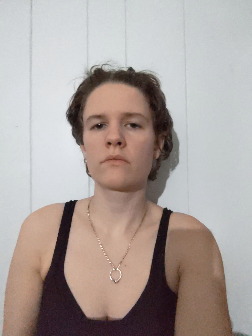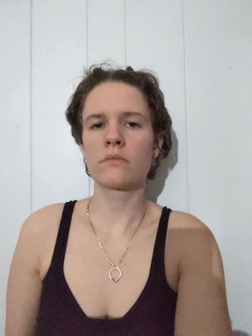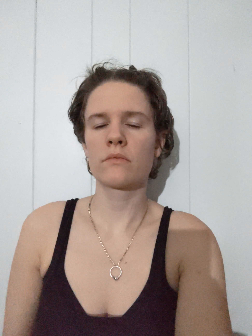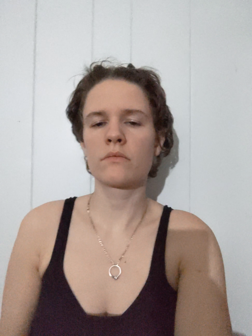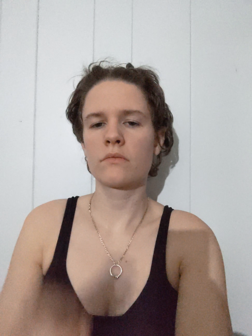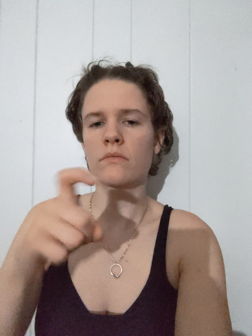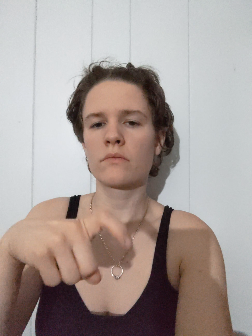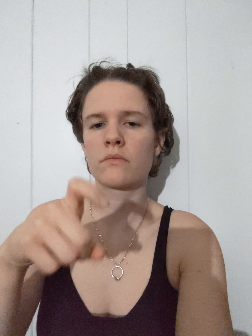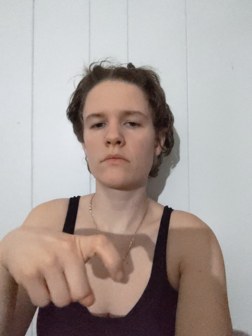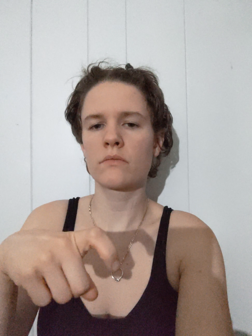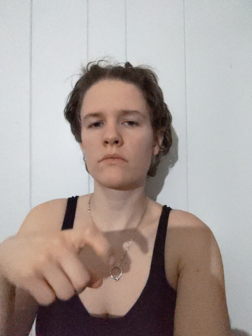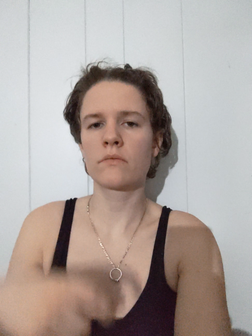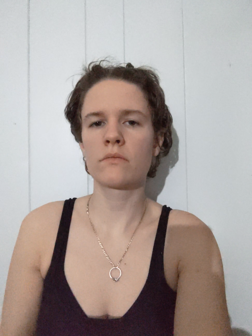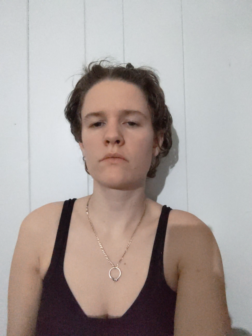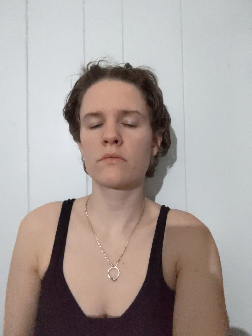time